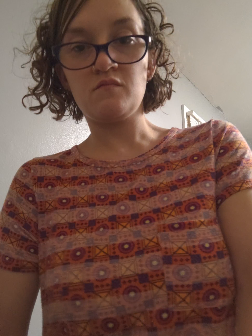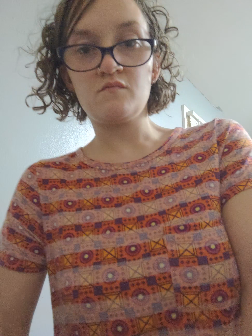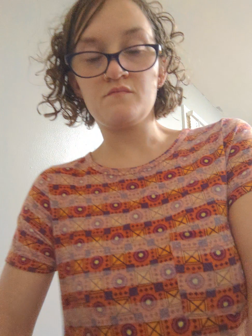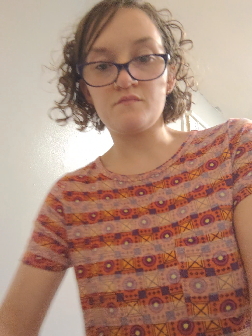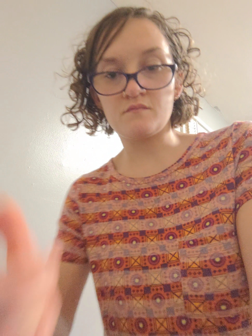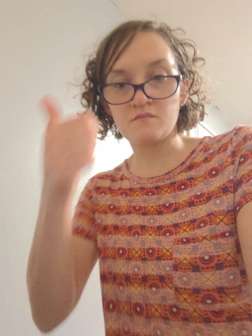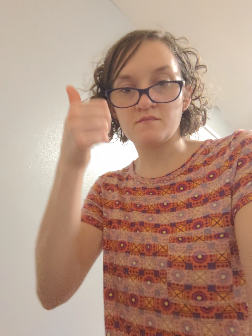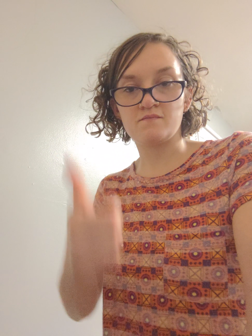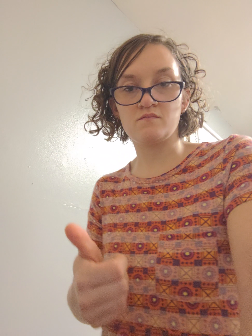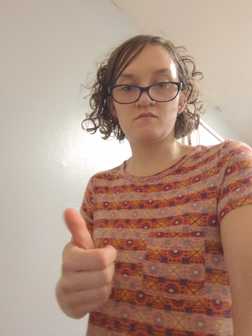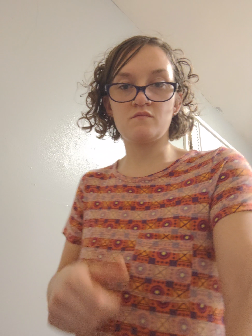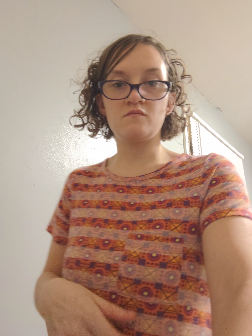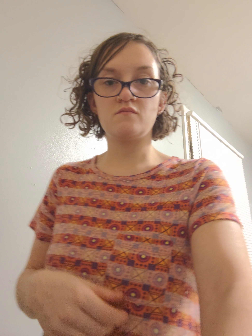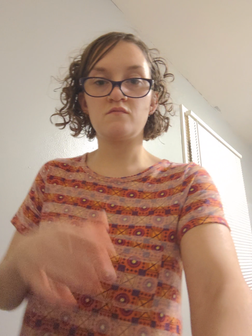every